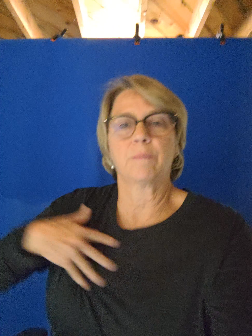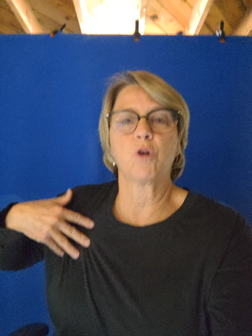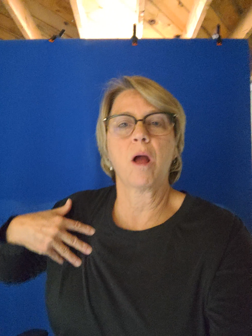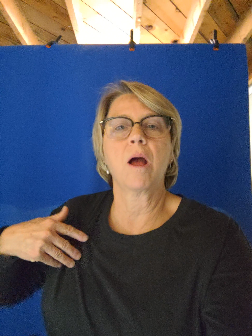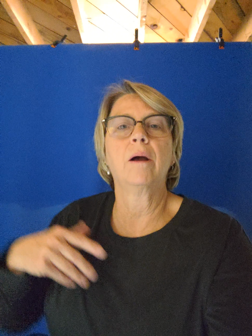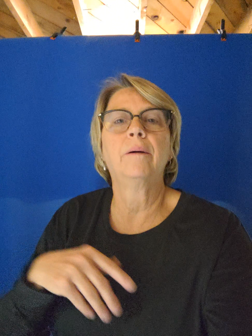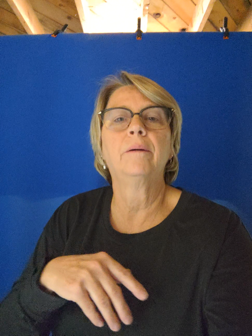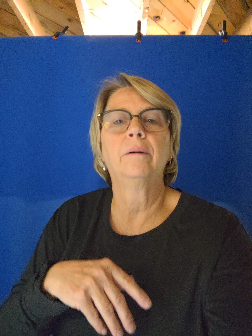zebra